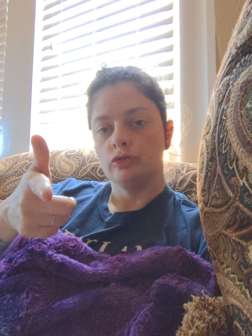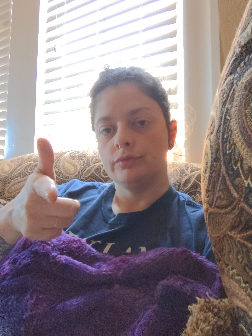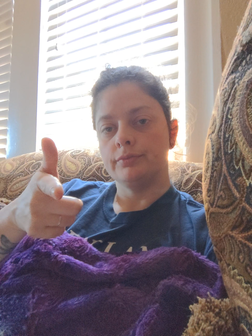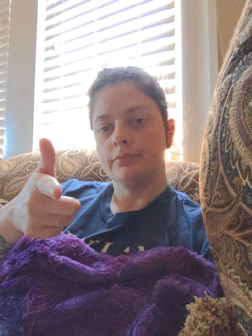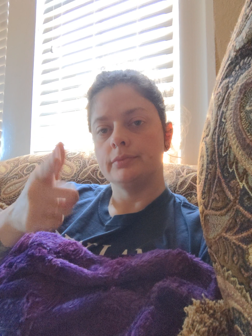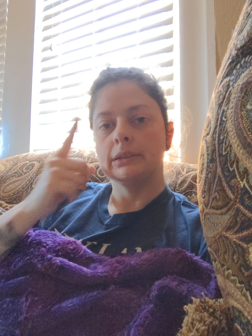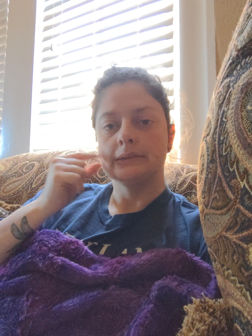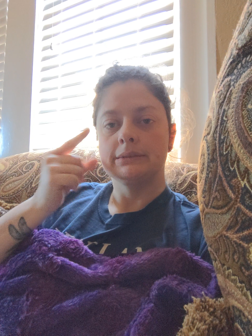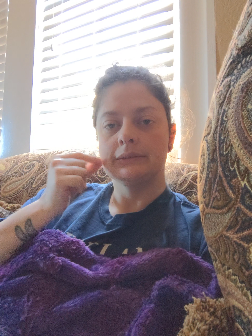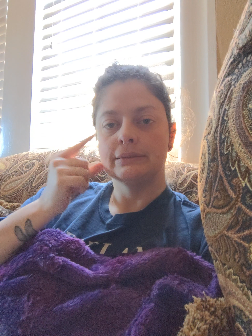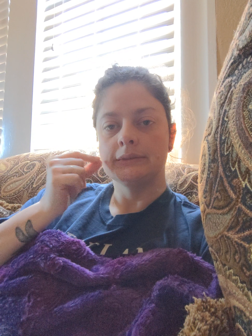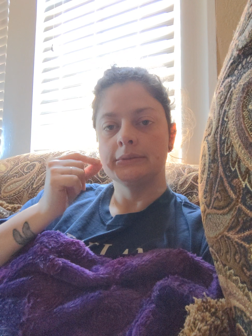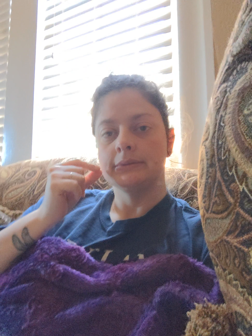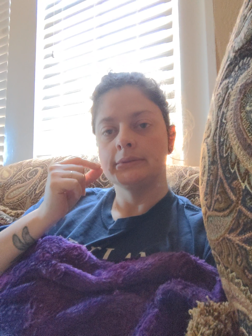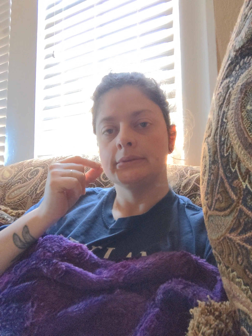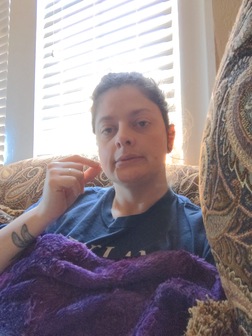cat